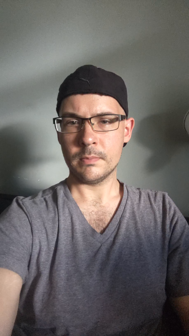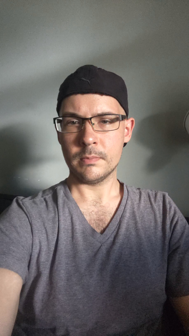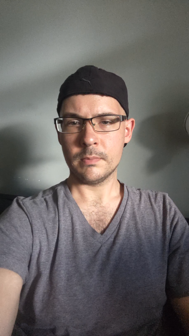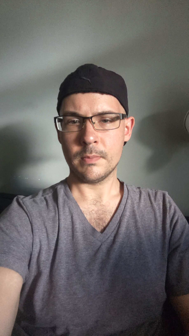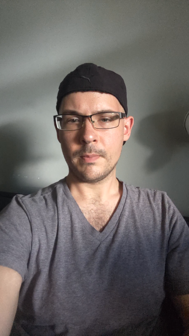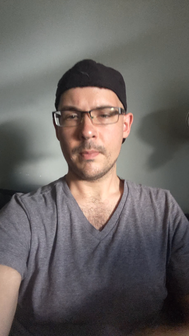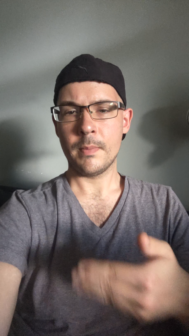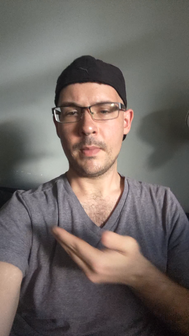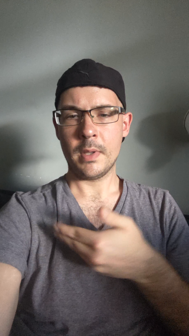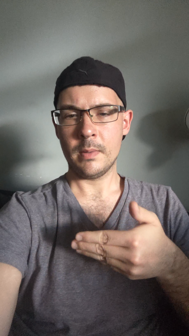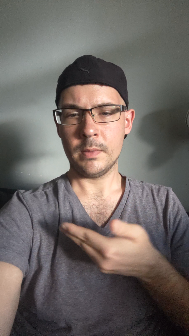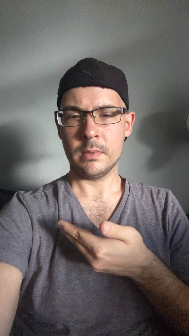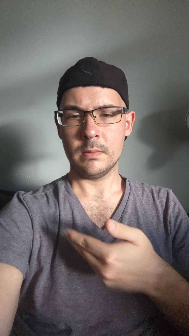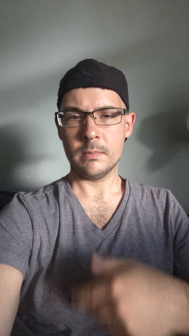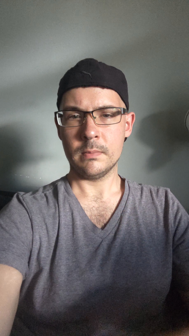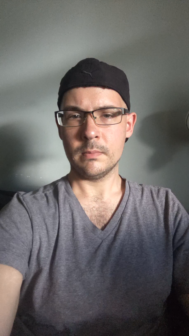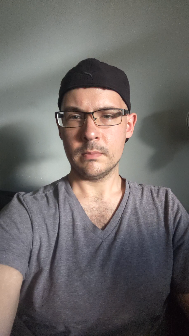baby